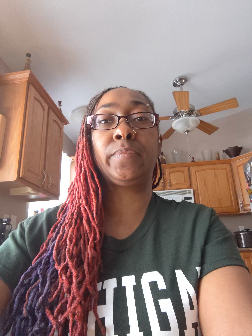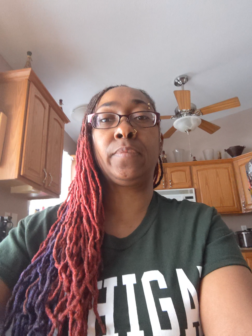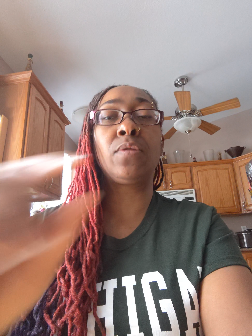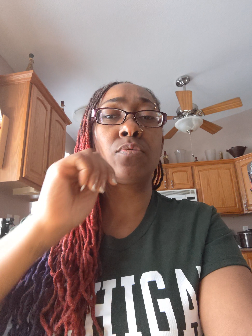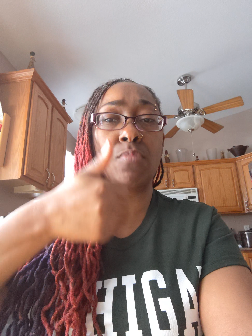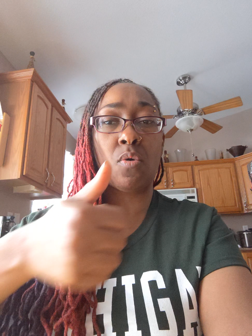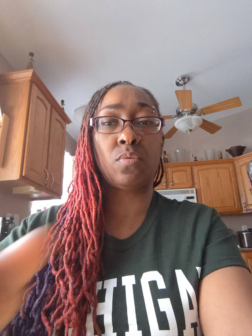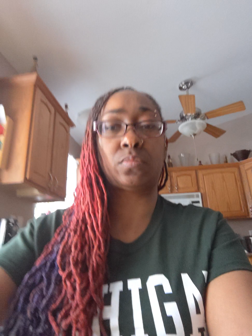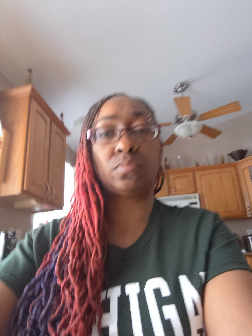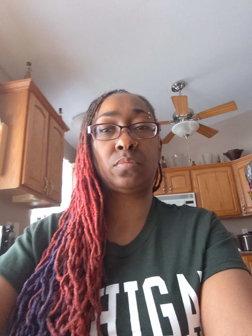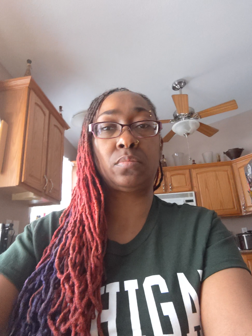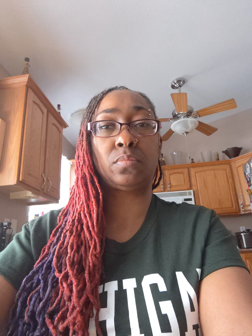tomorrow